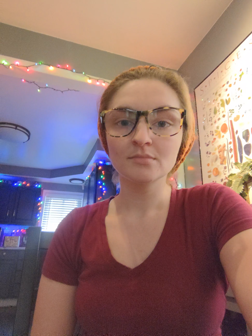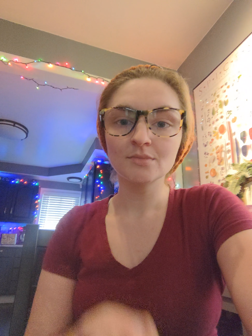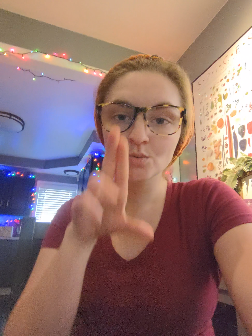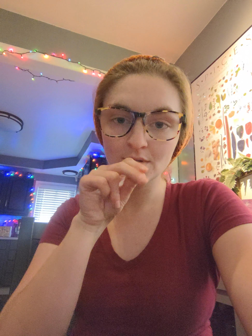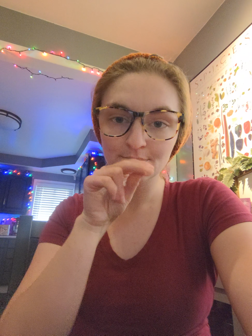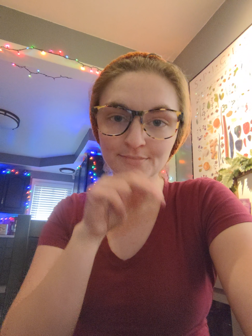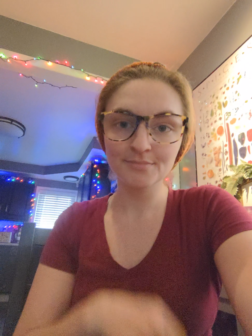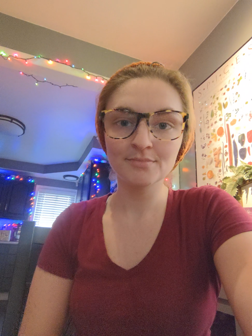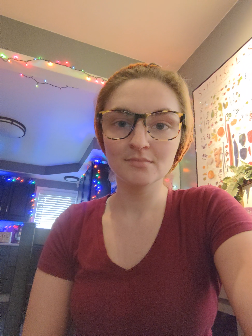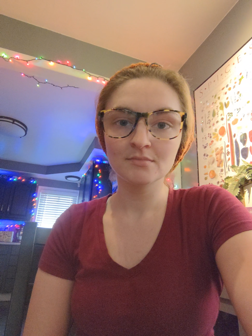duck